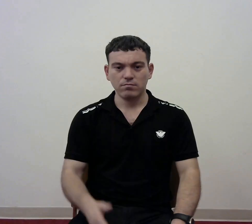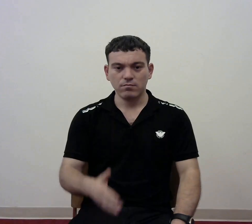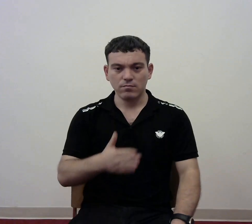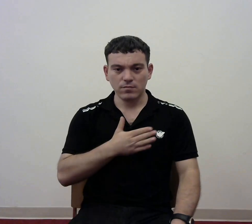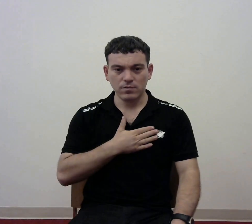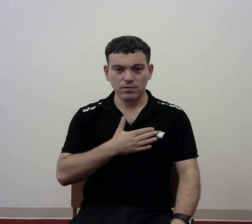biz